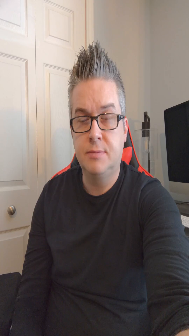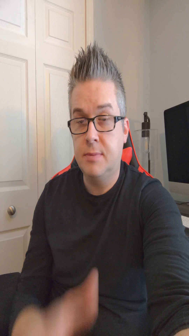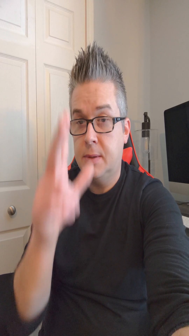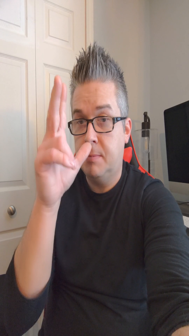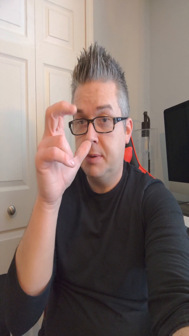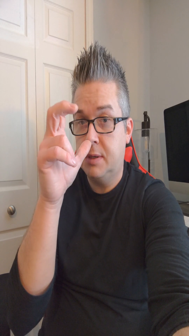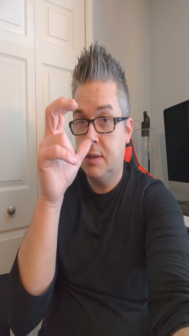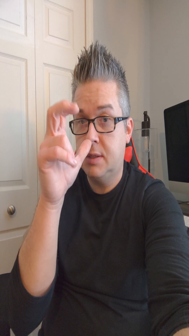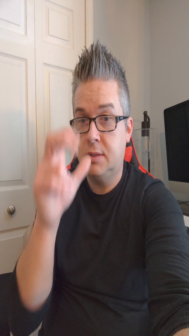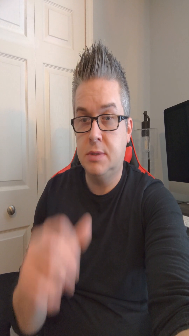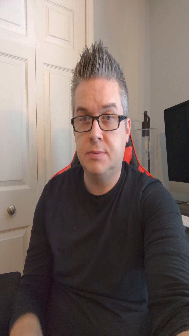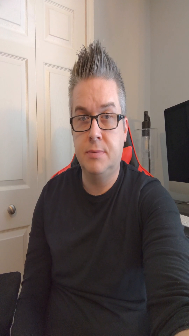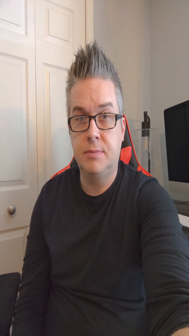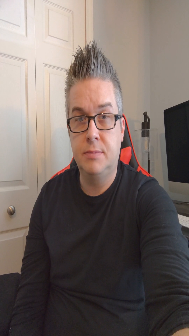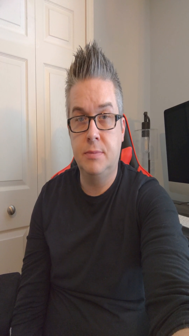bug